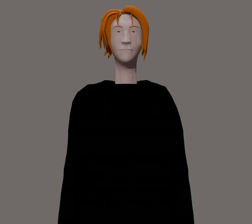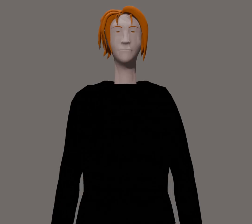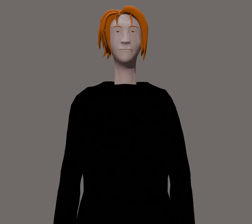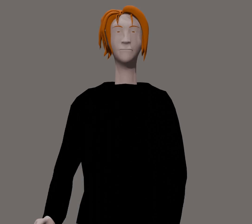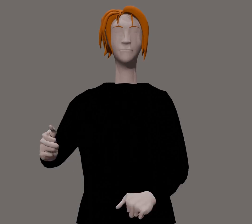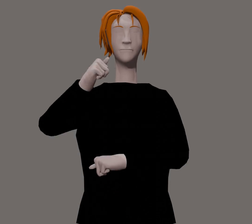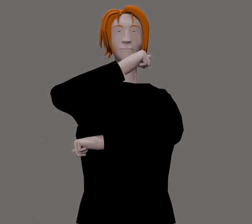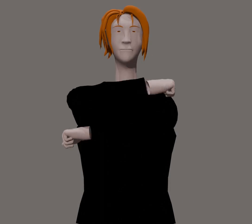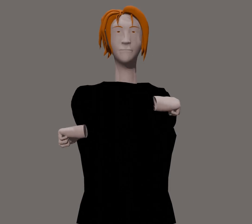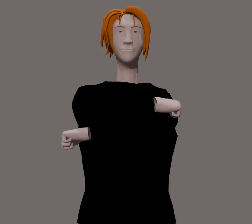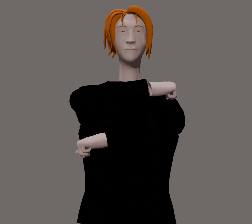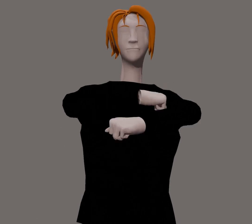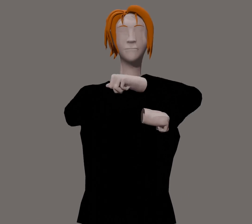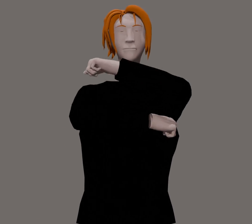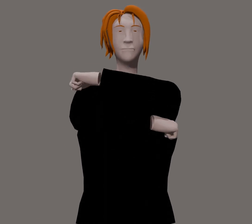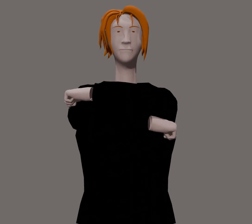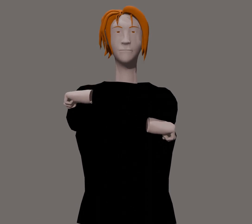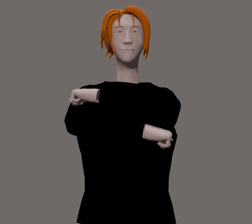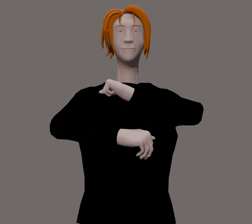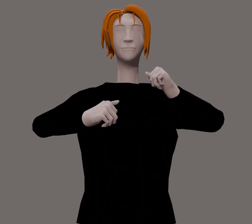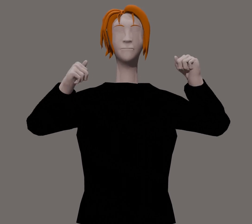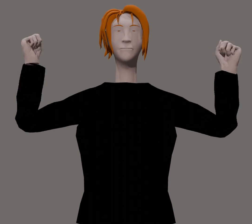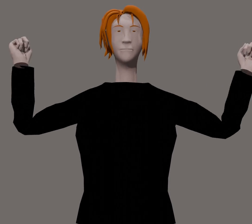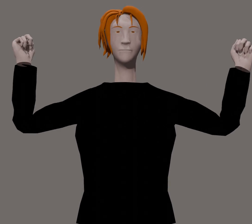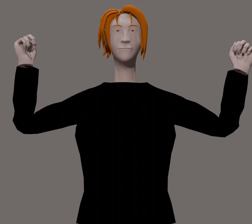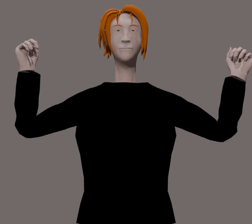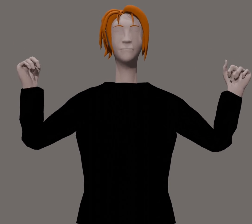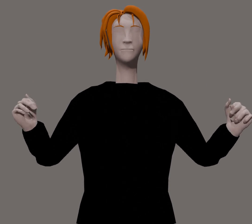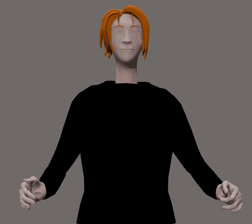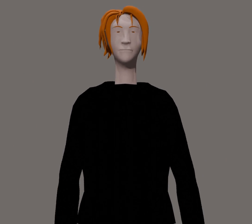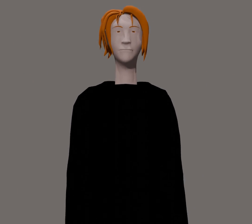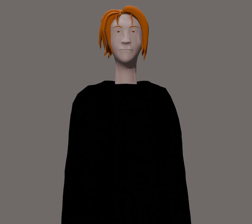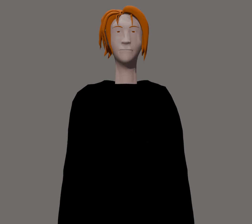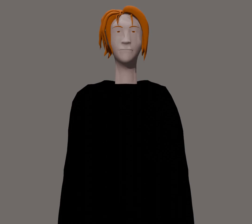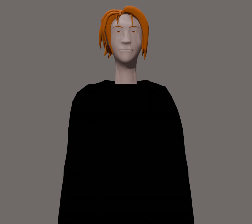Castle